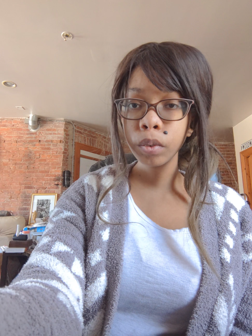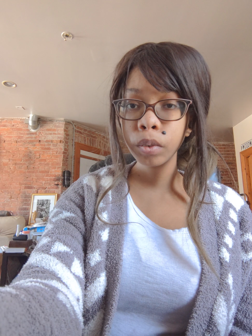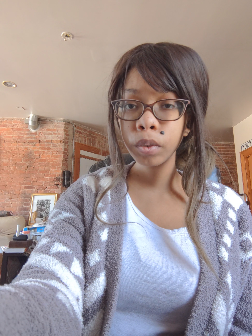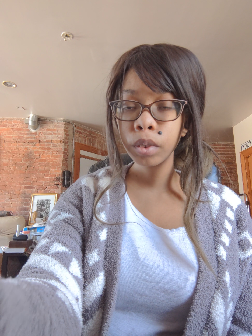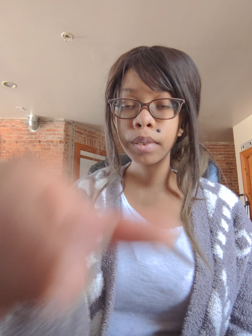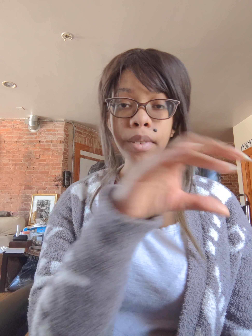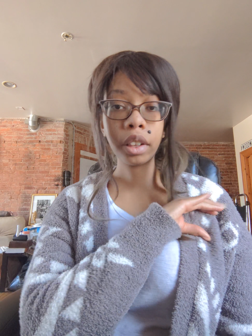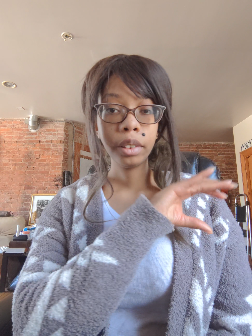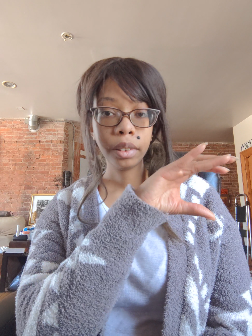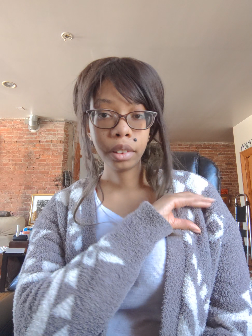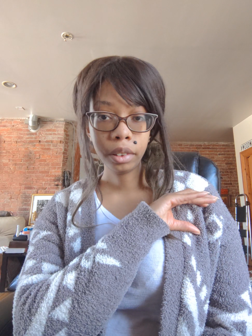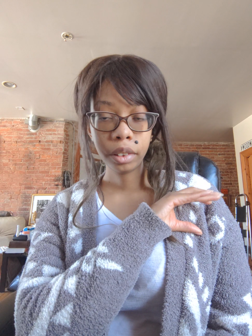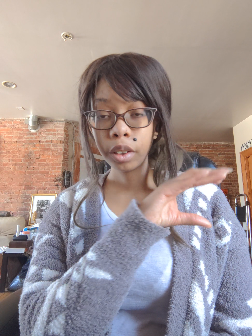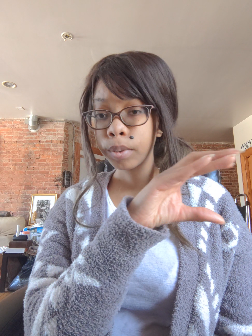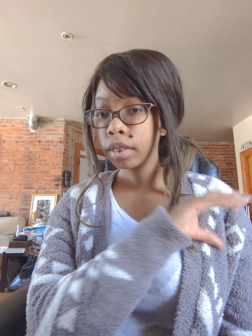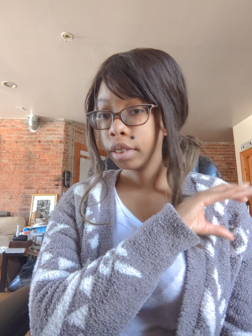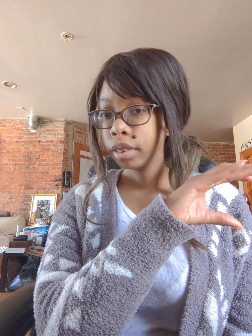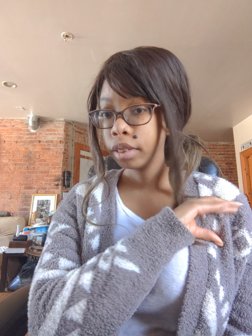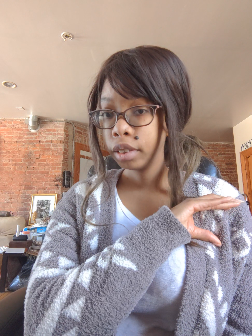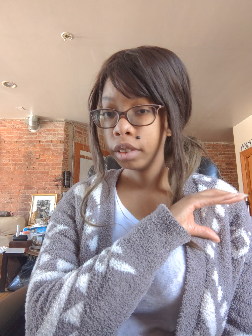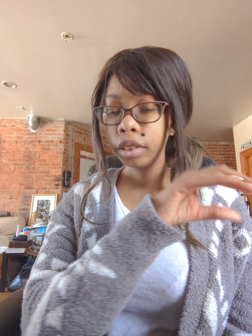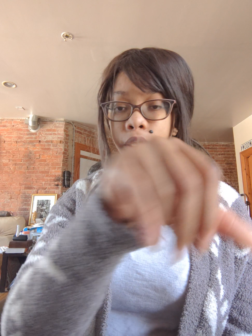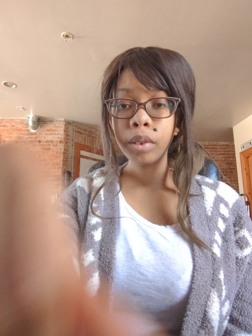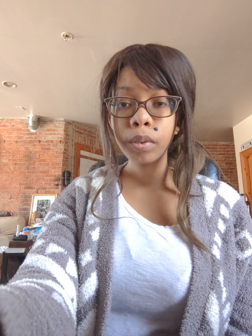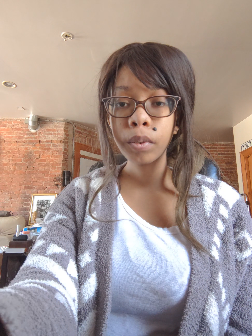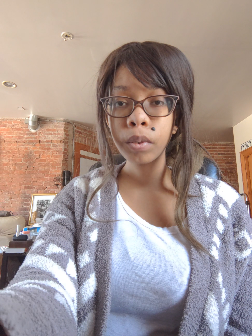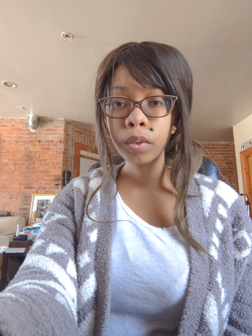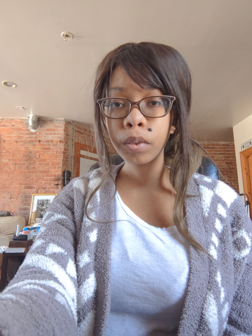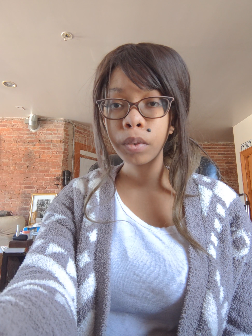police